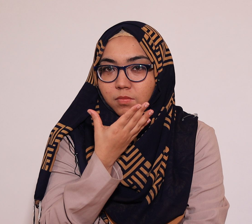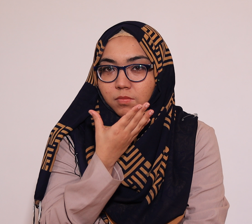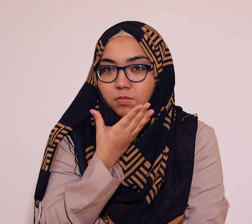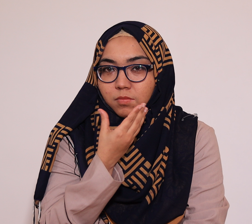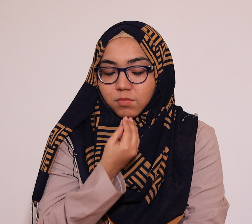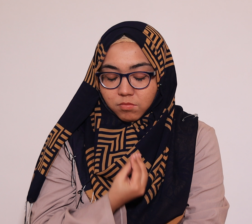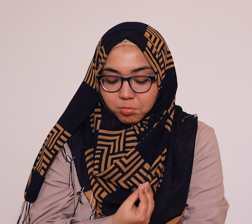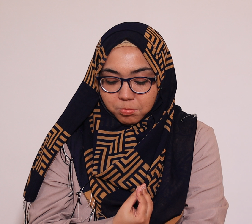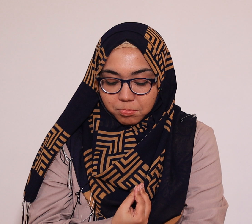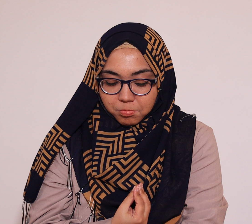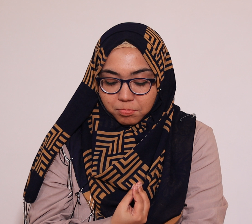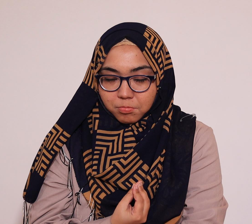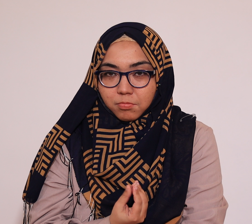sad